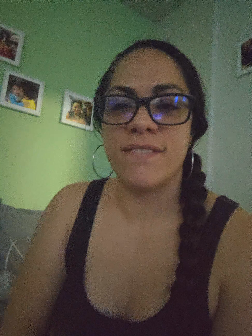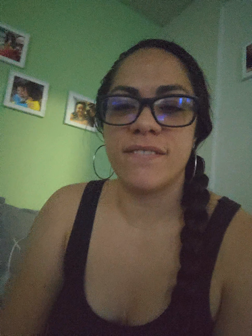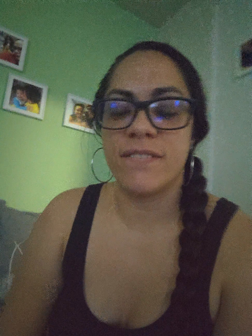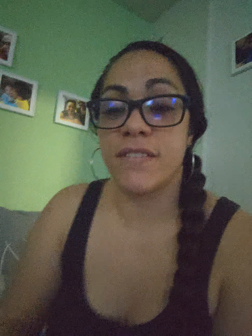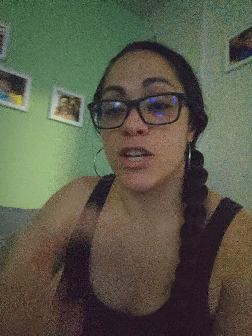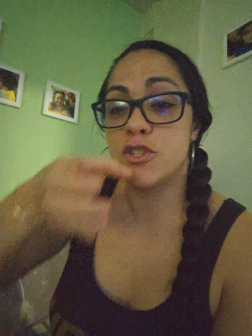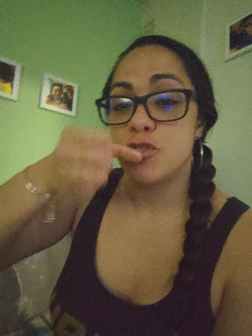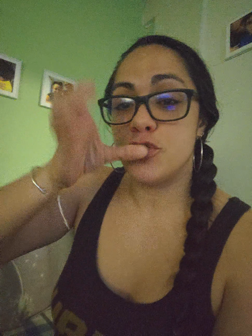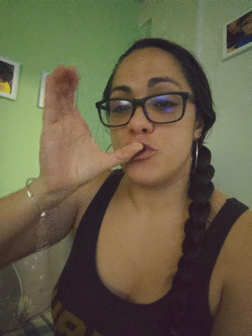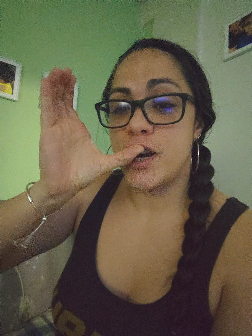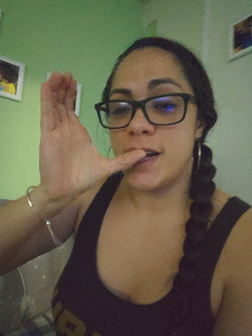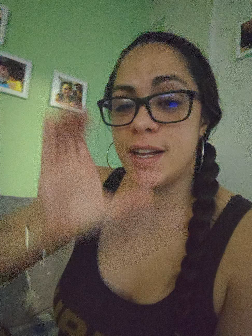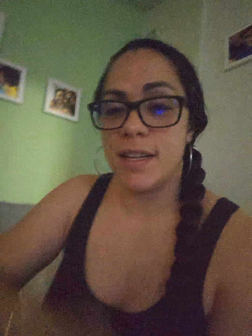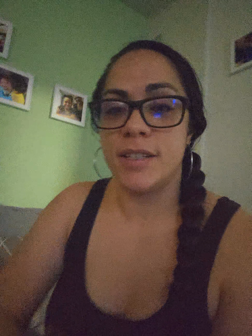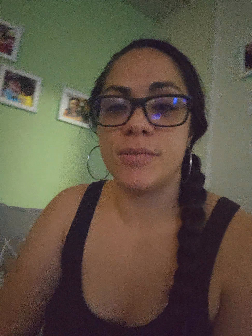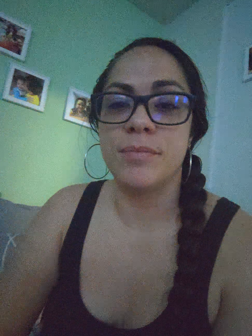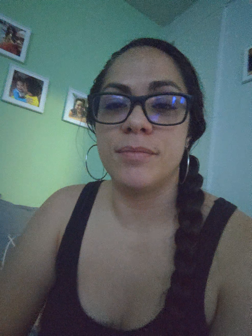drink